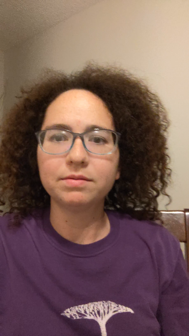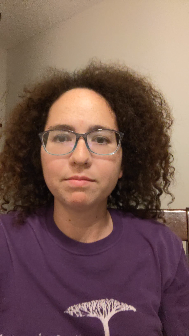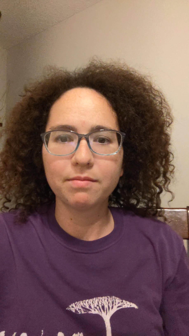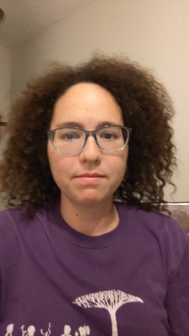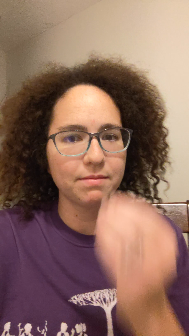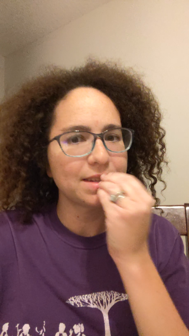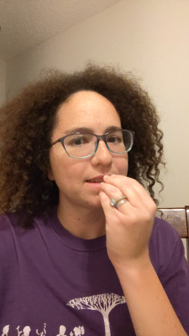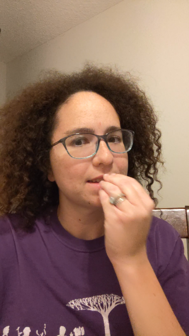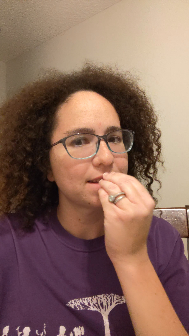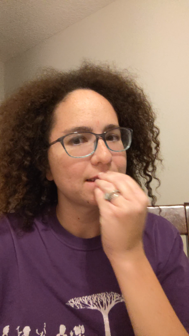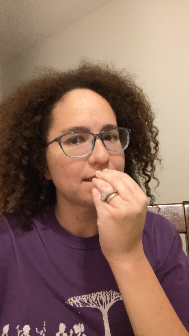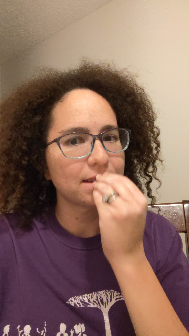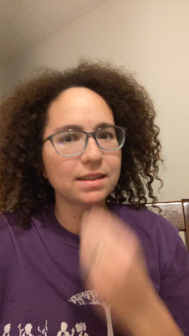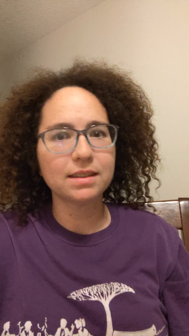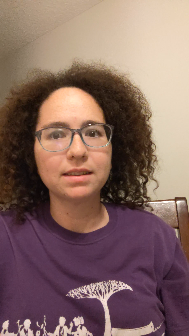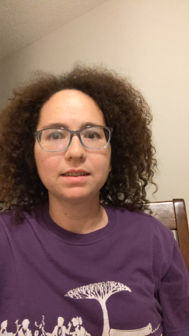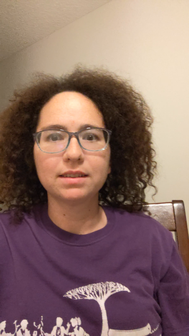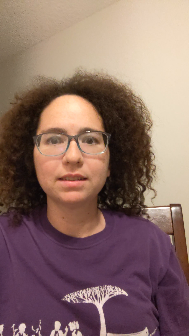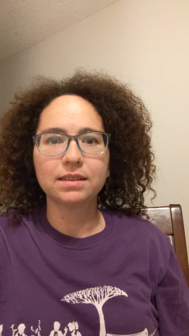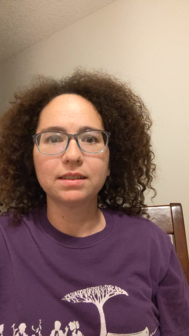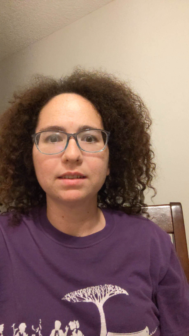eat